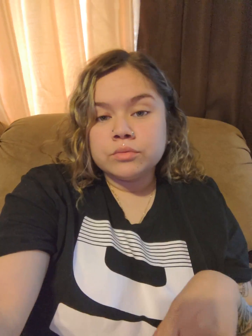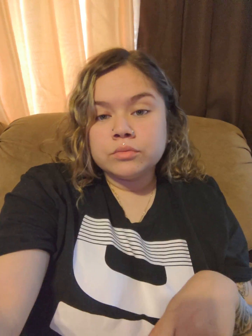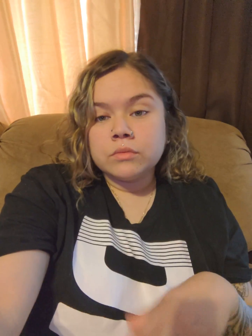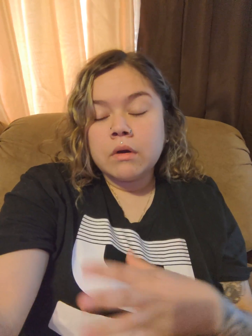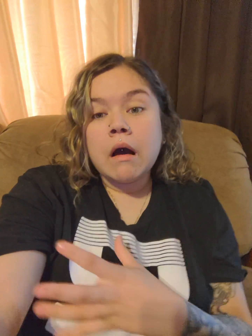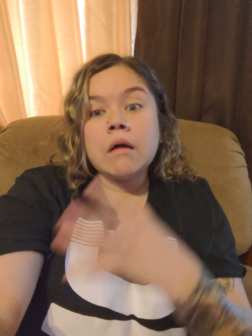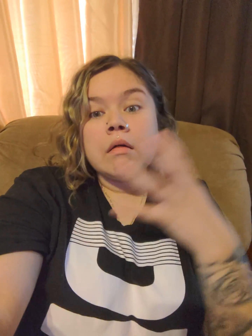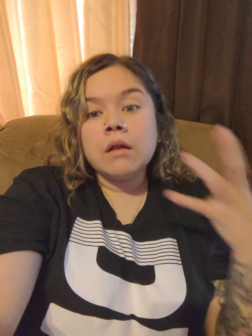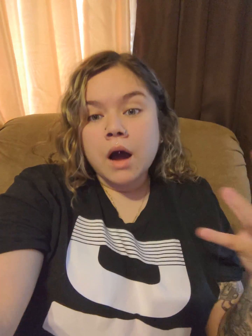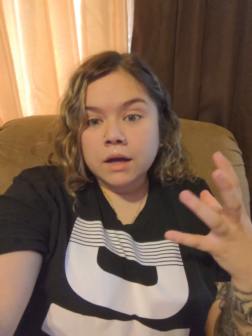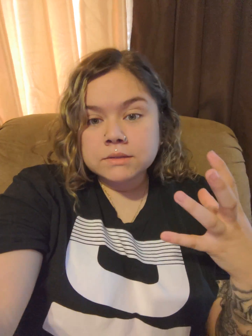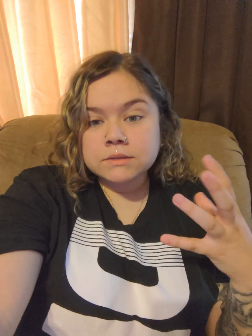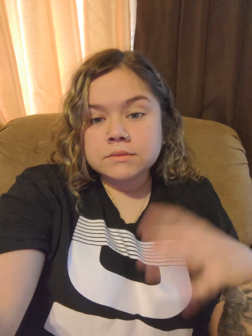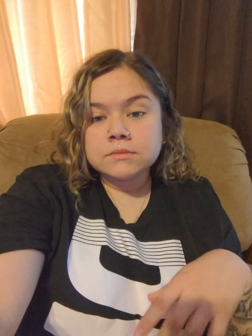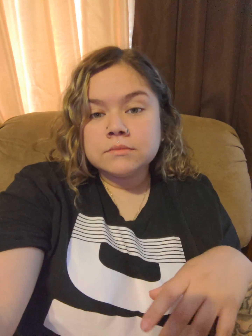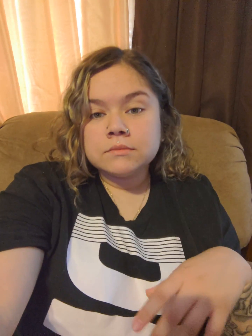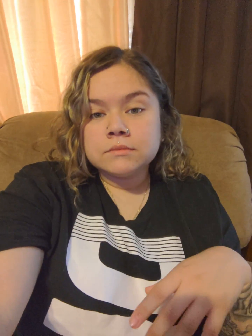a lot